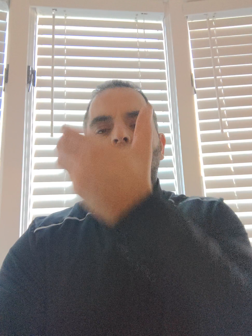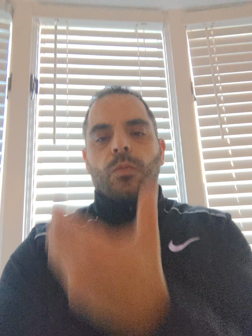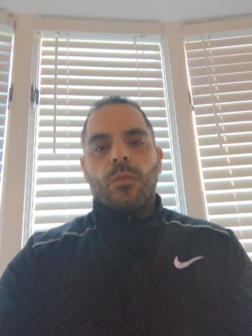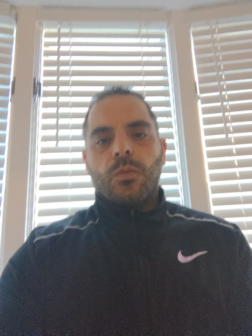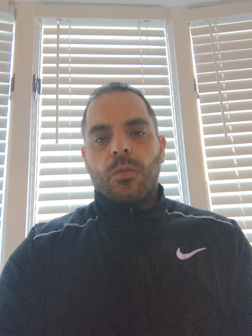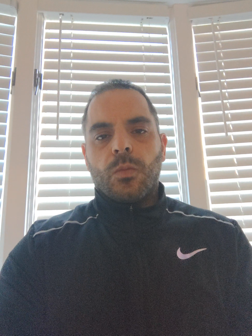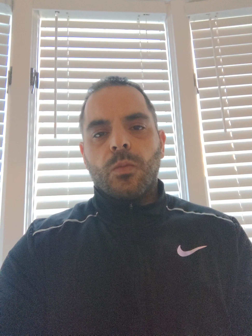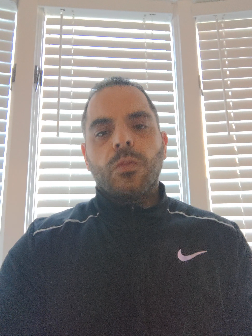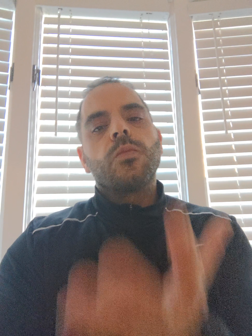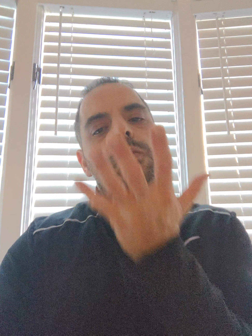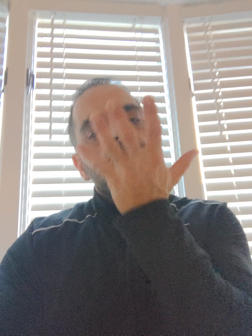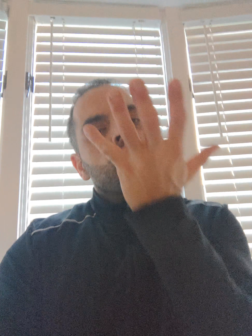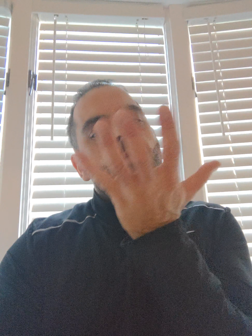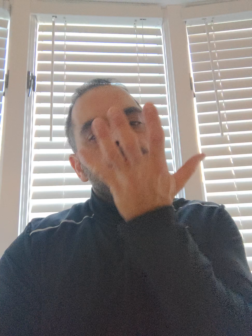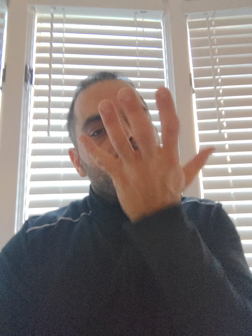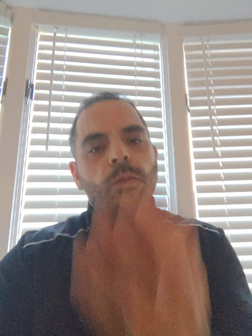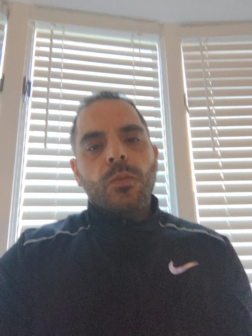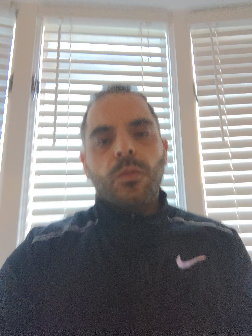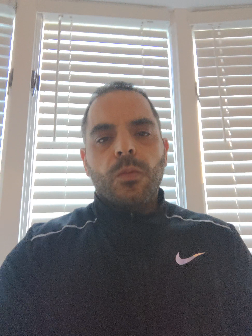grass